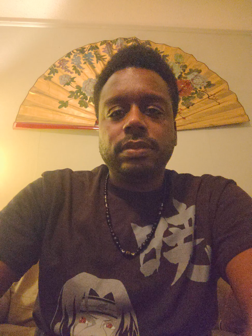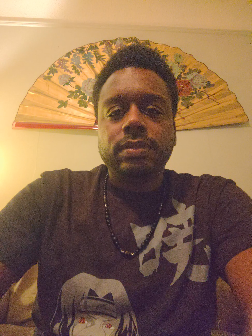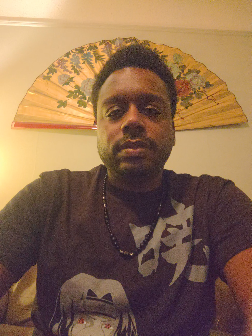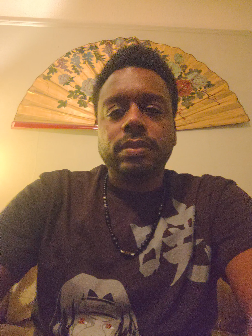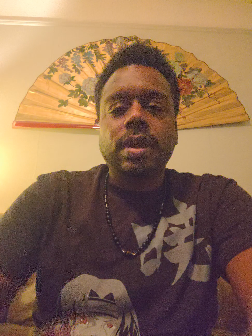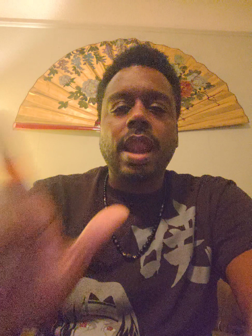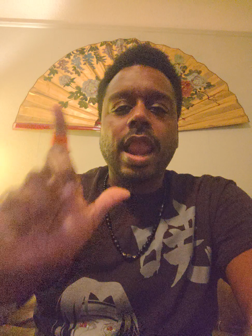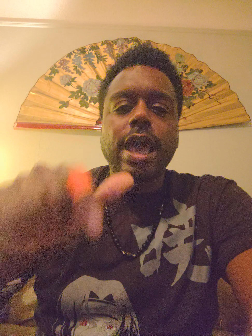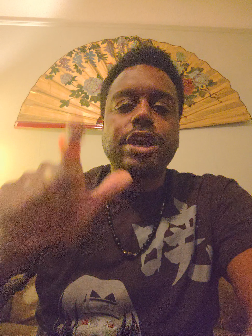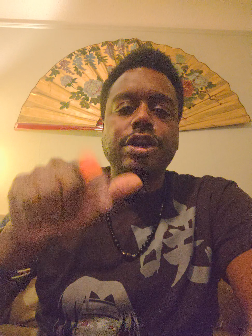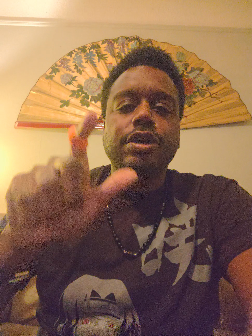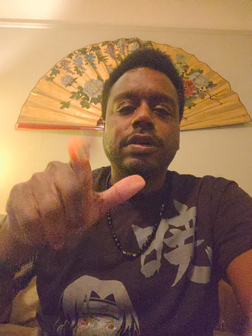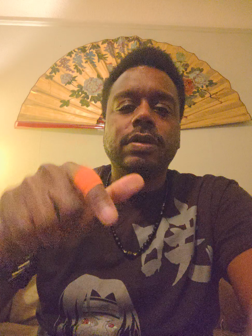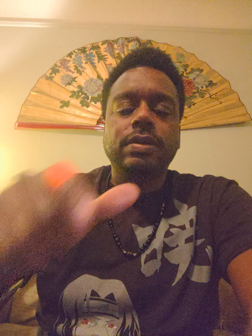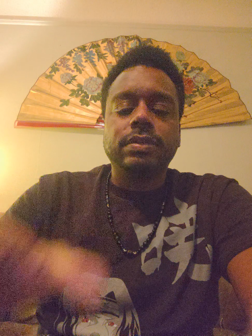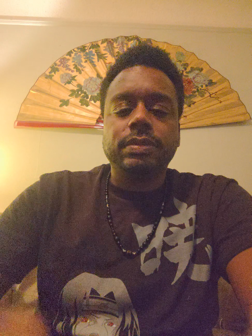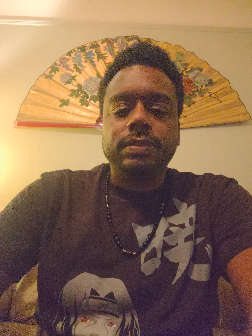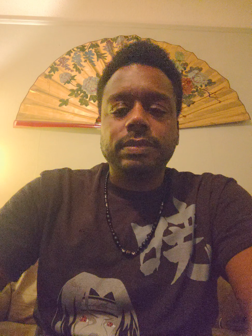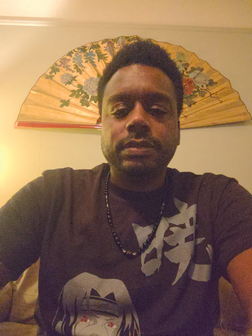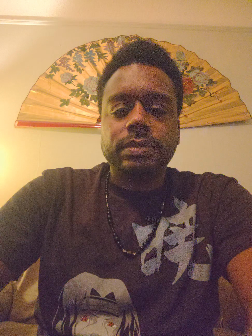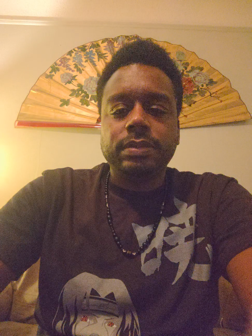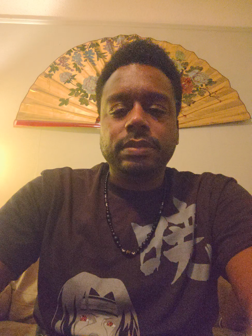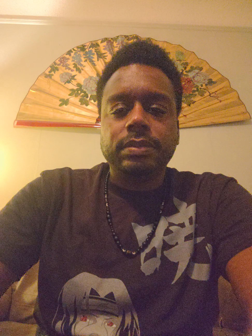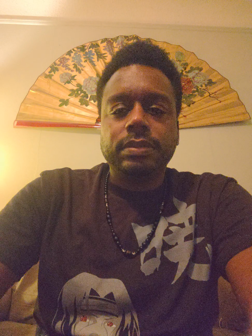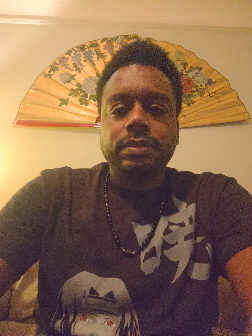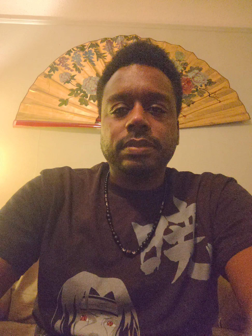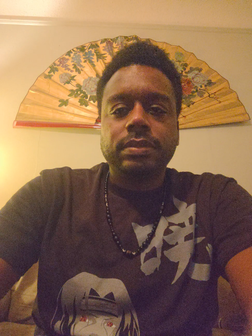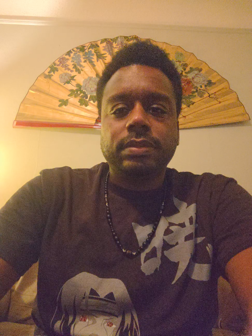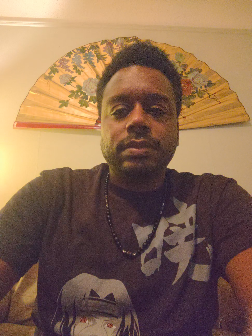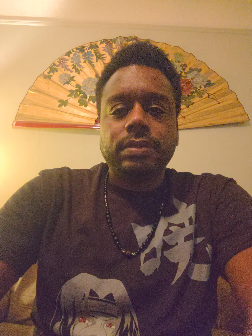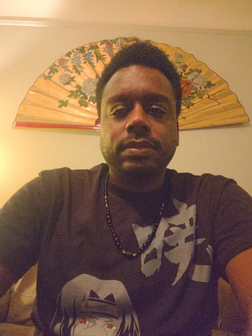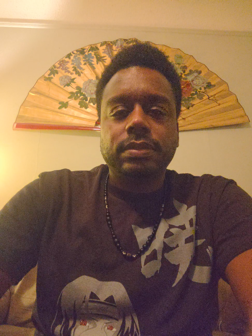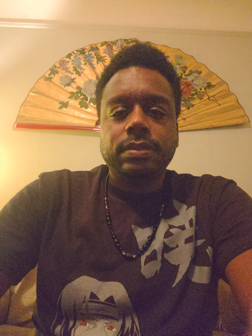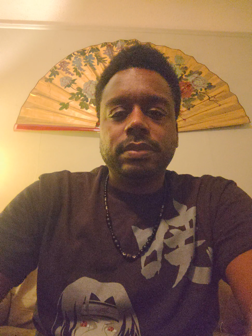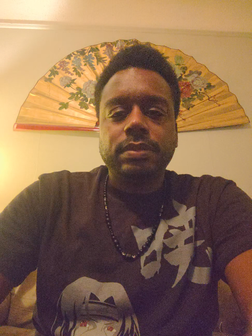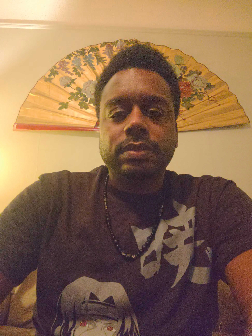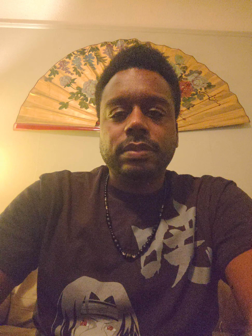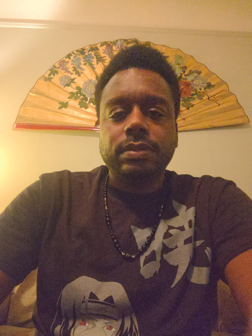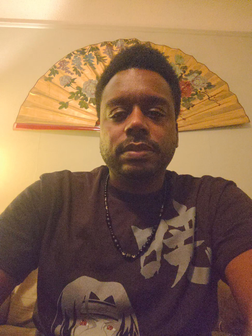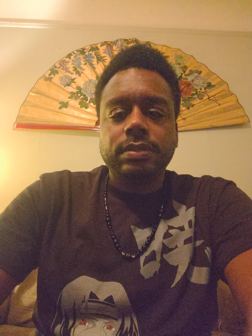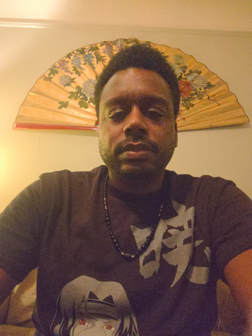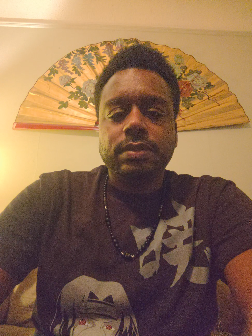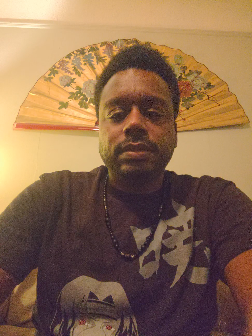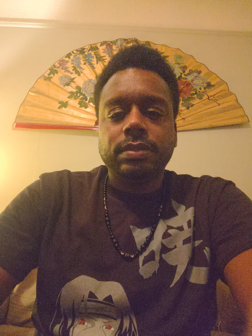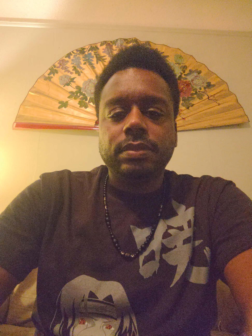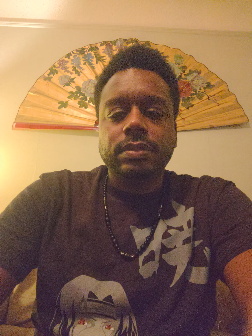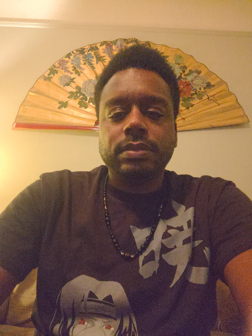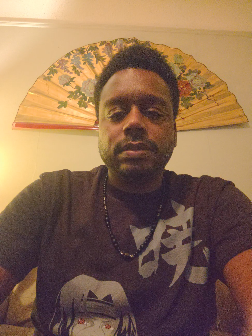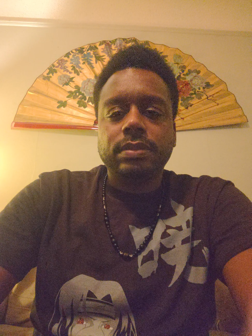later